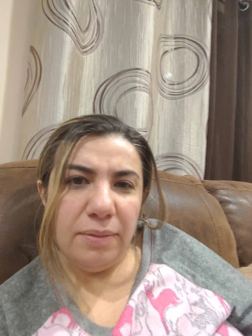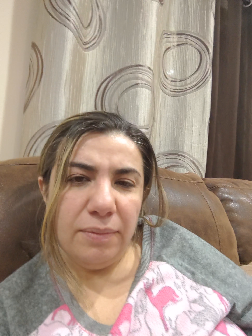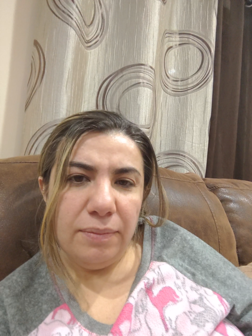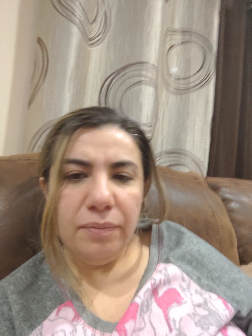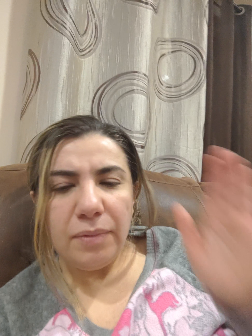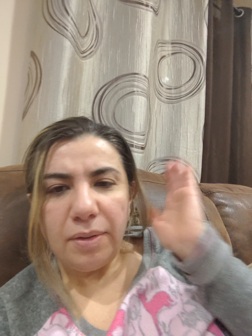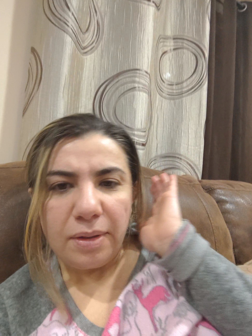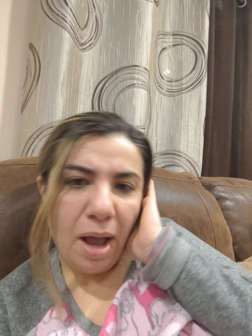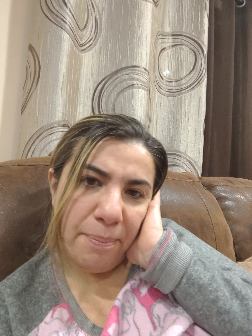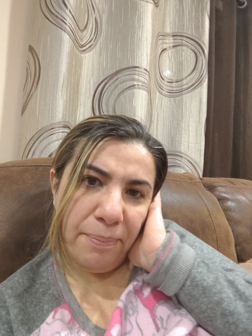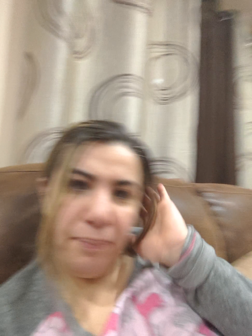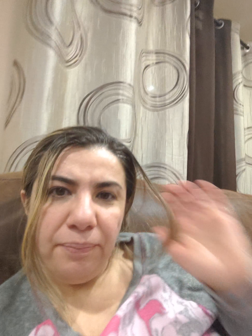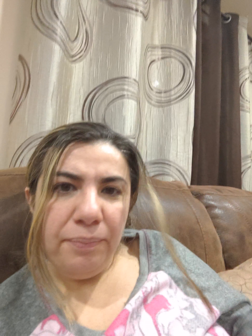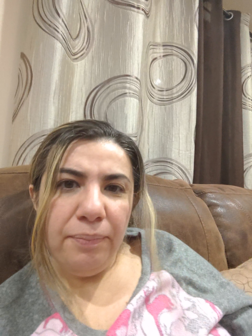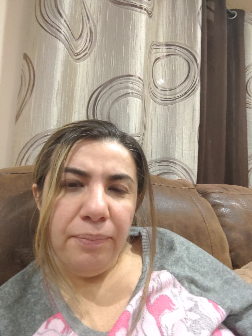bed